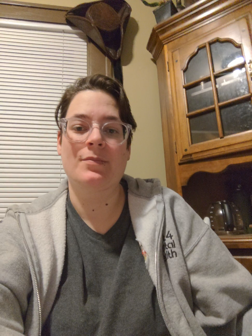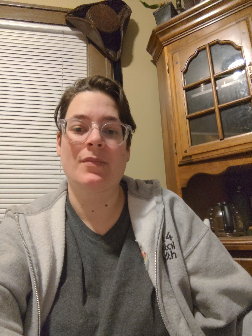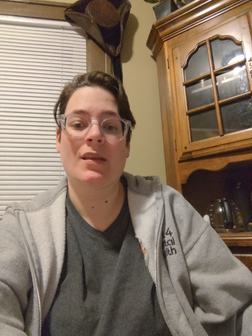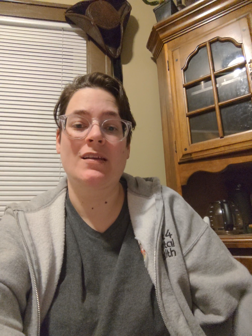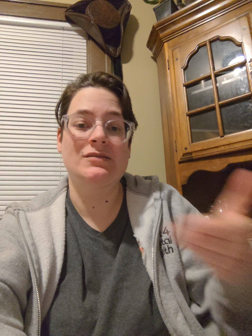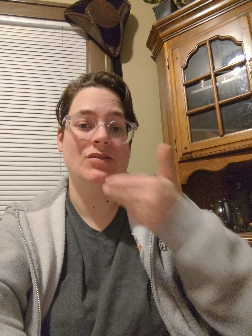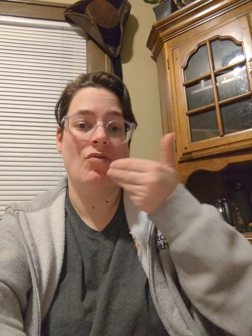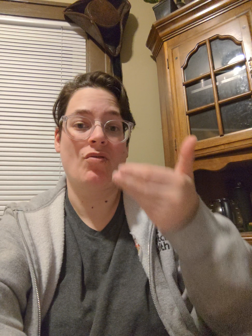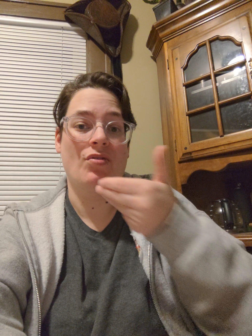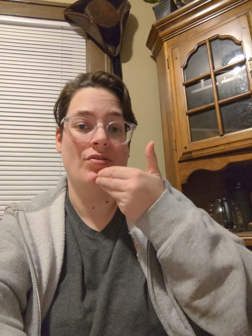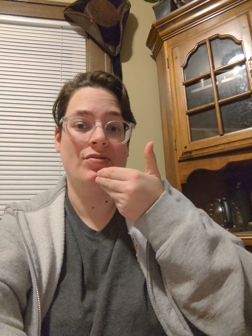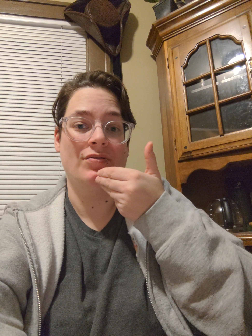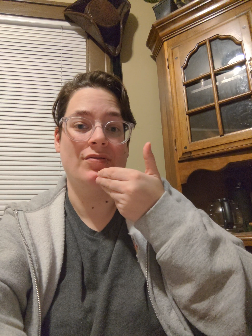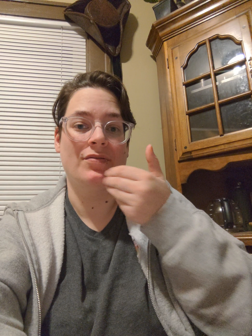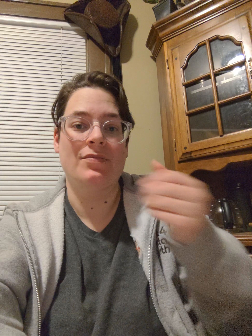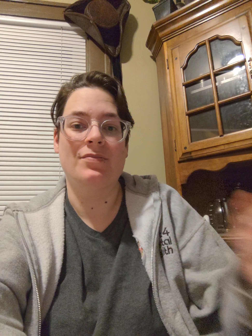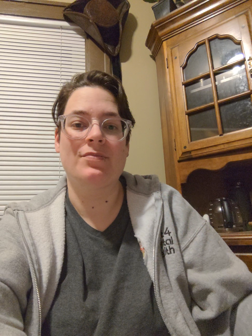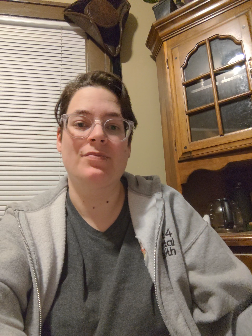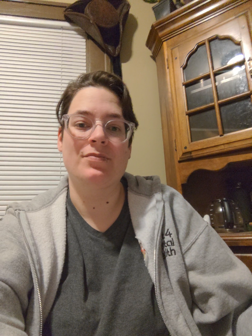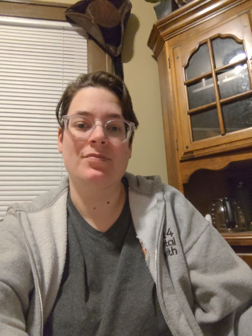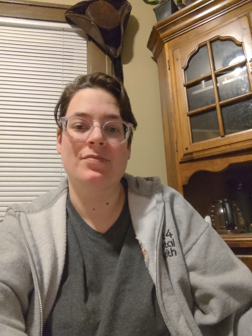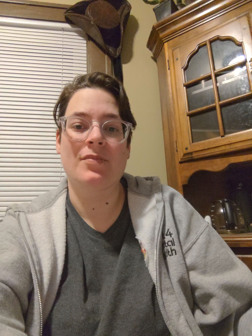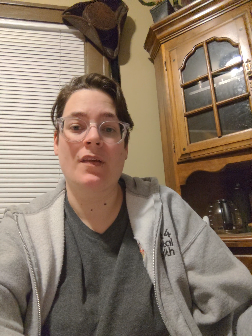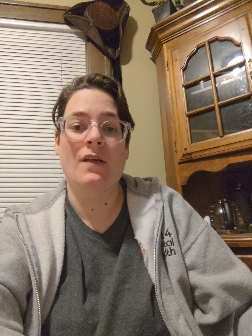cereal